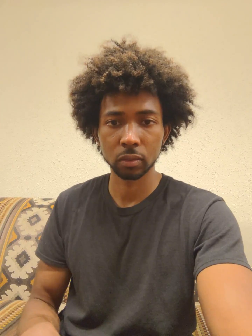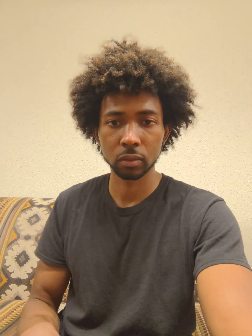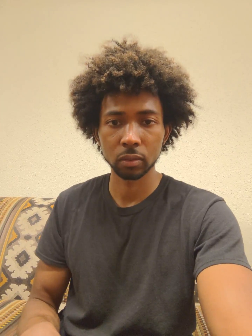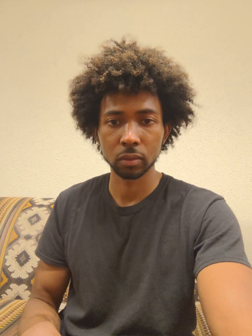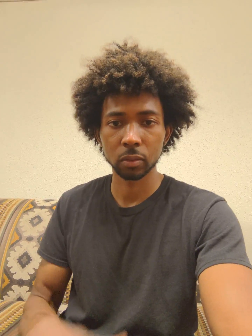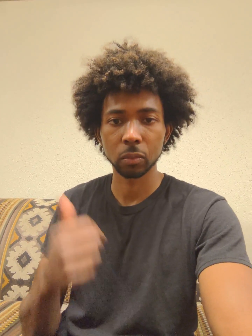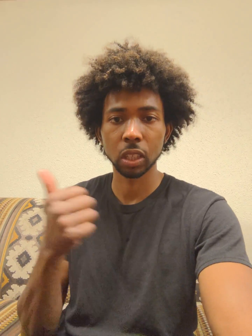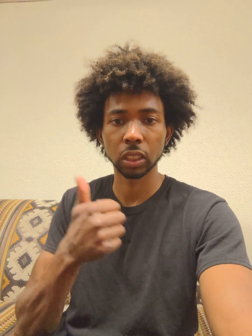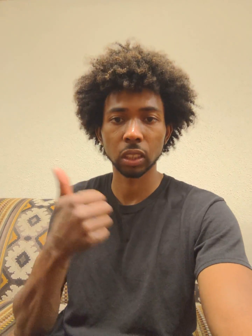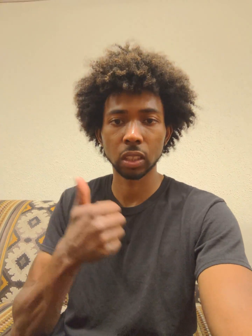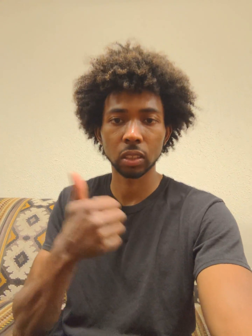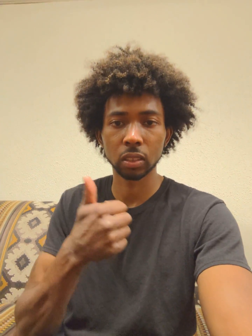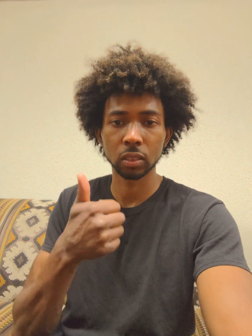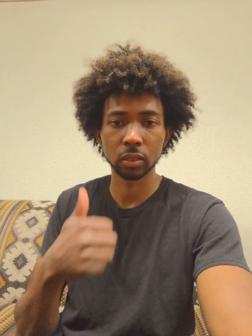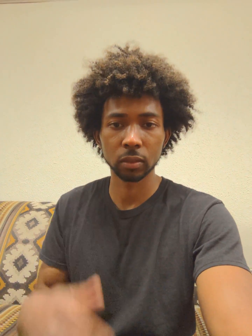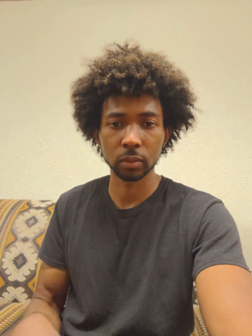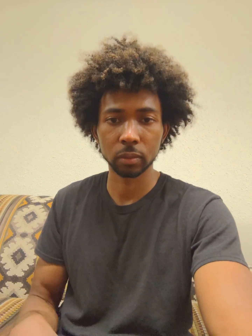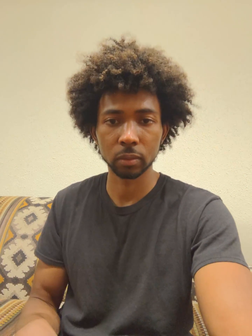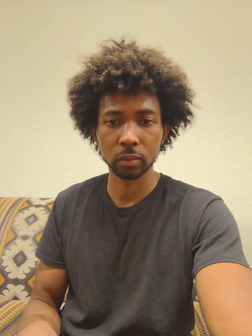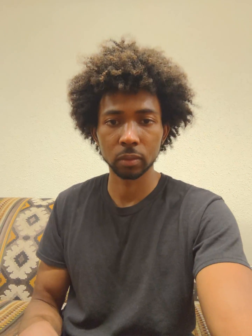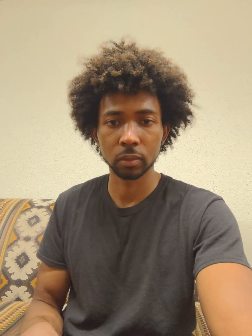game